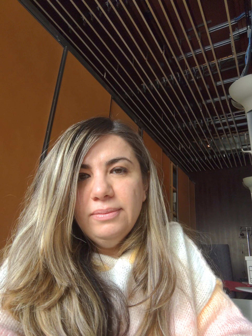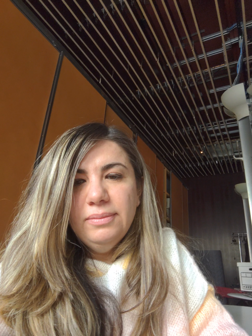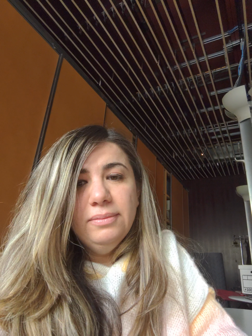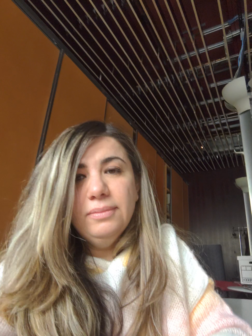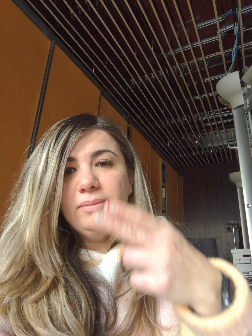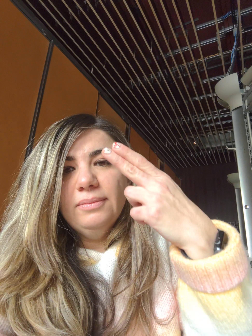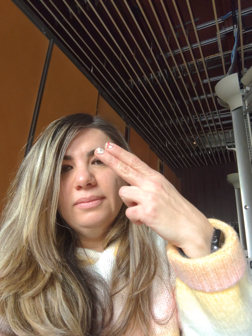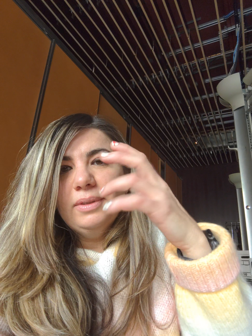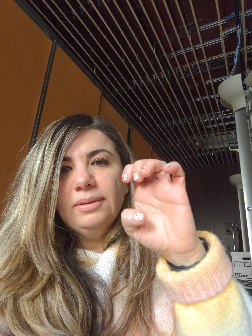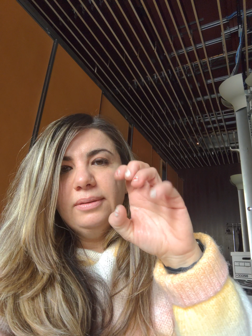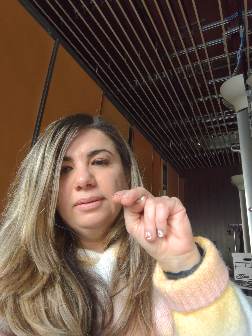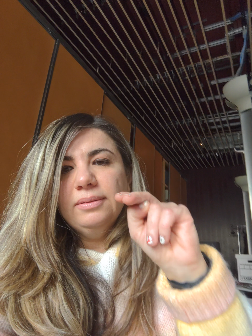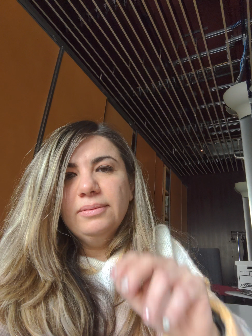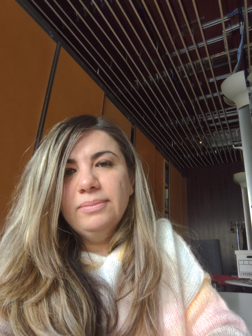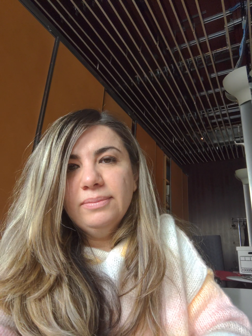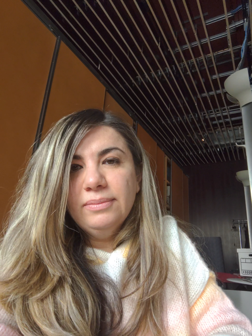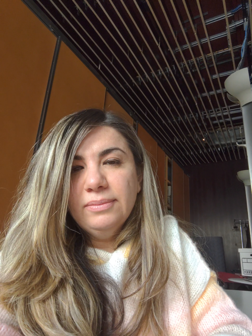hen